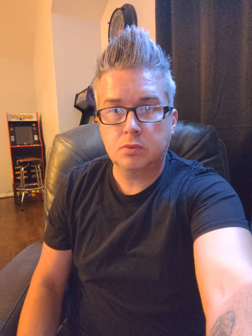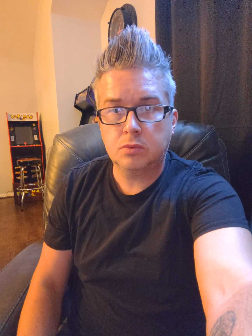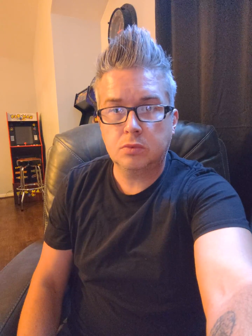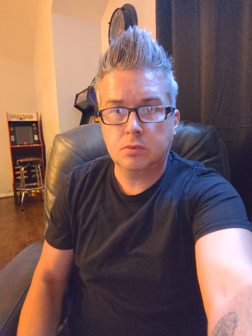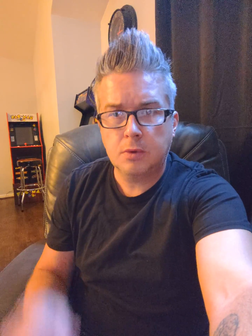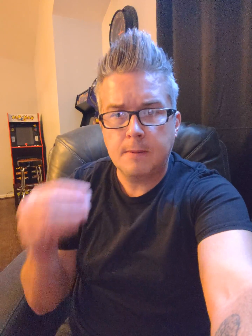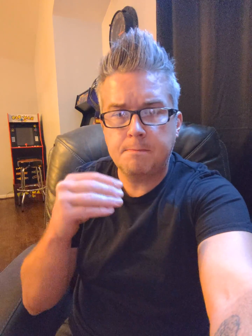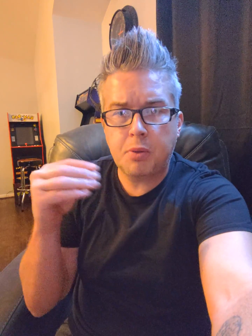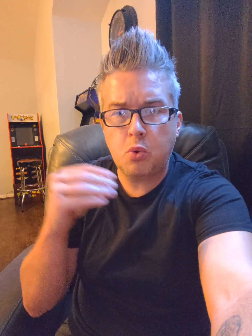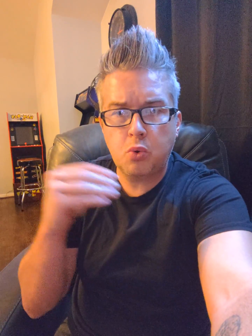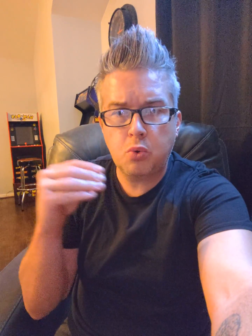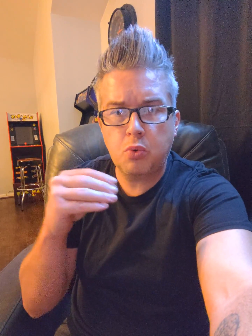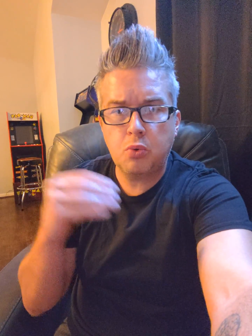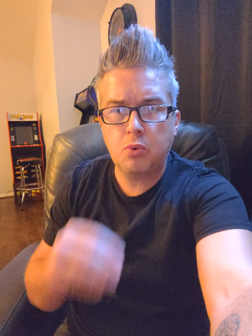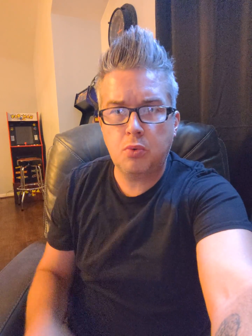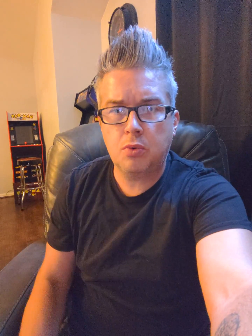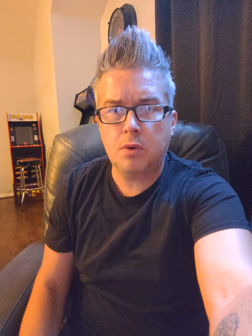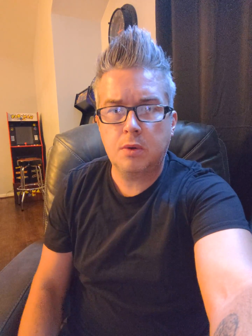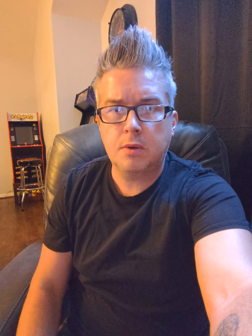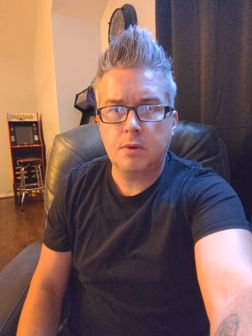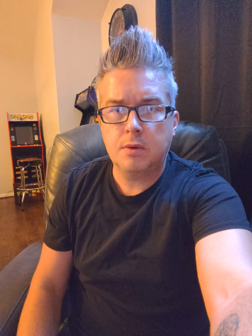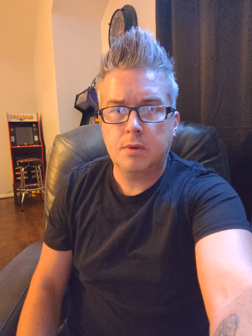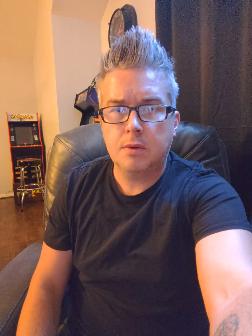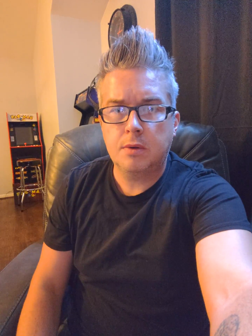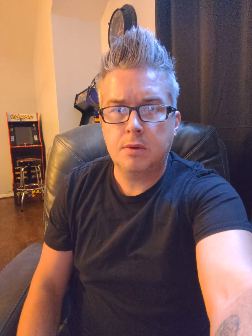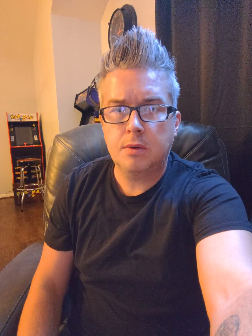more